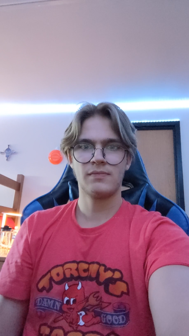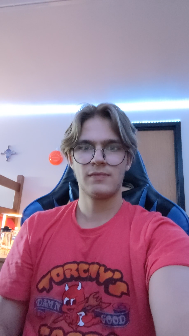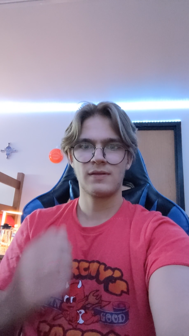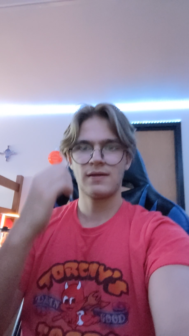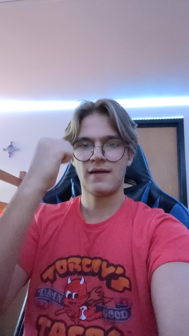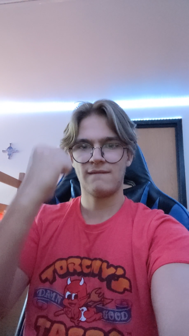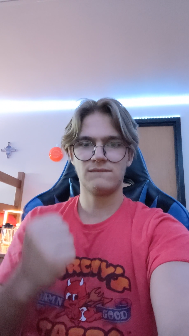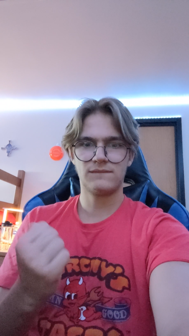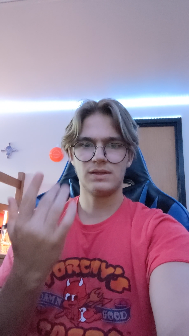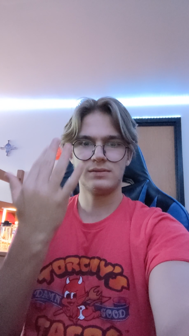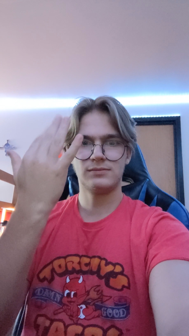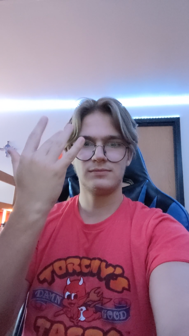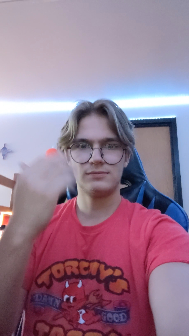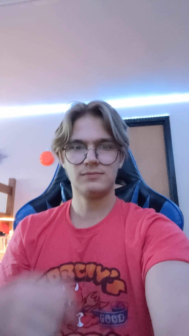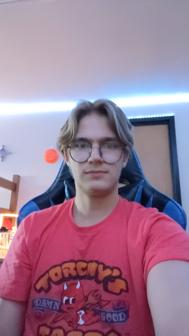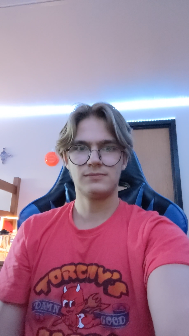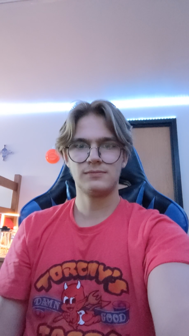gloves